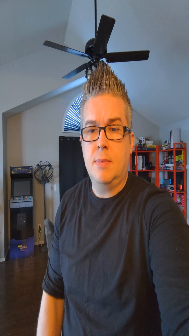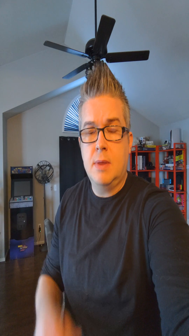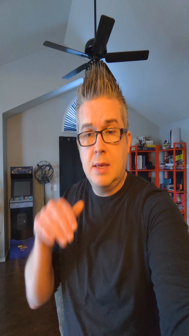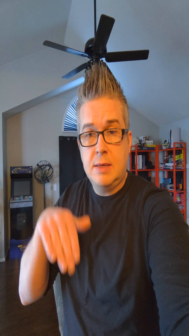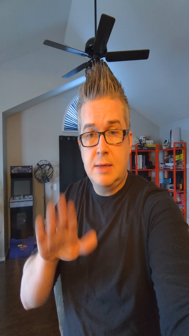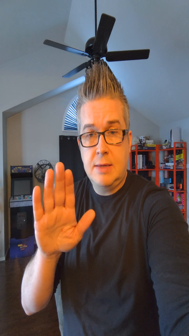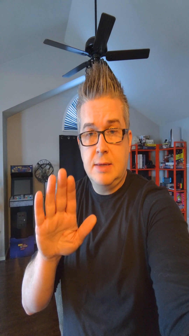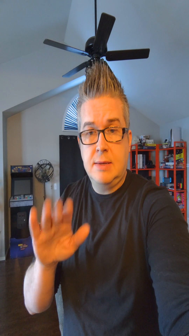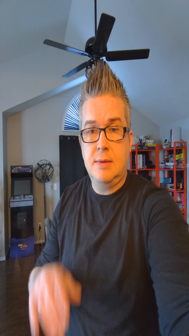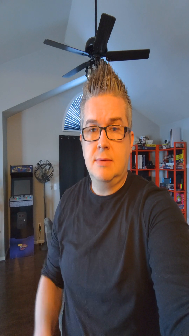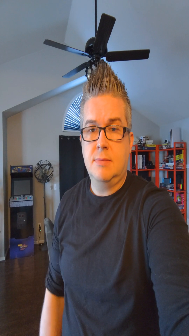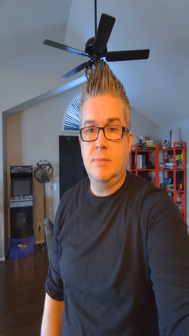into